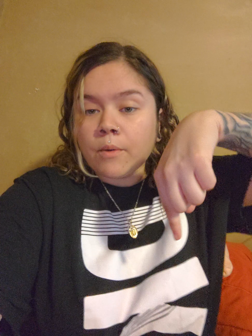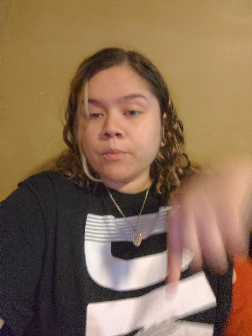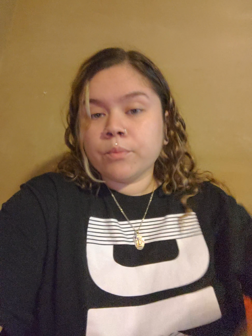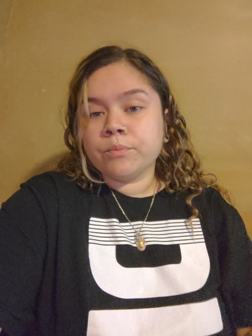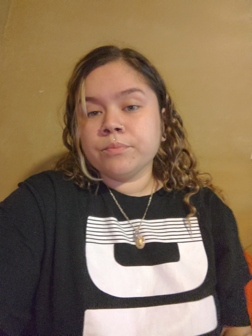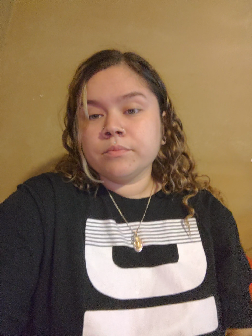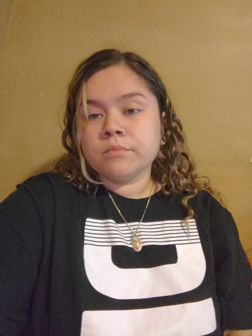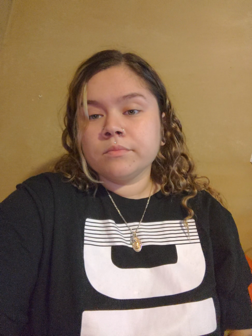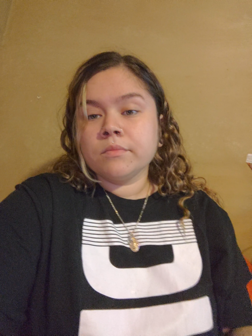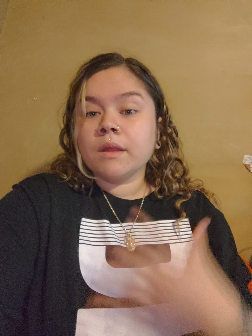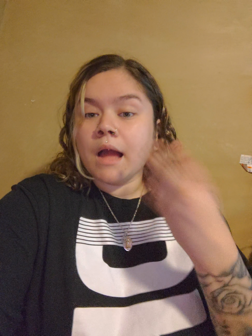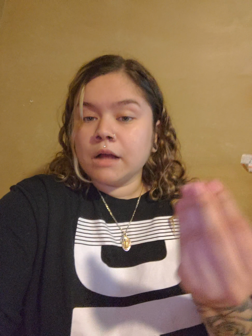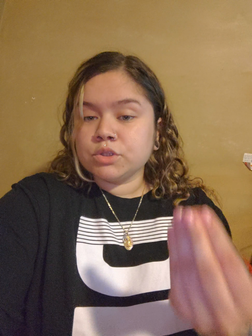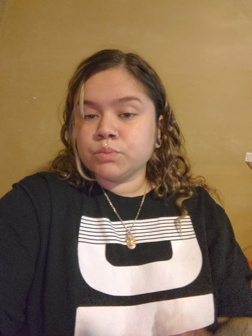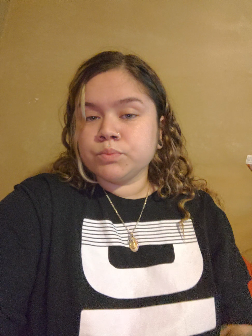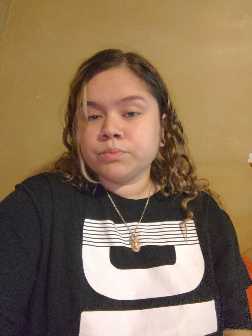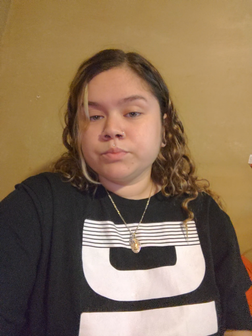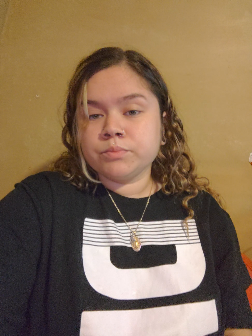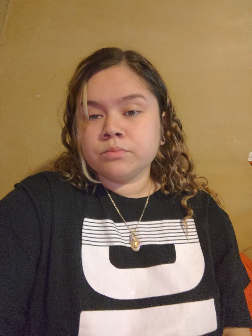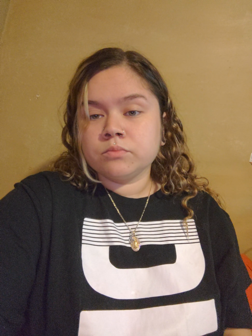got to